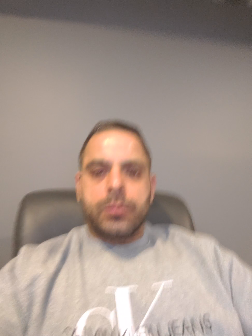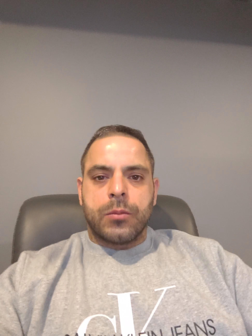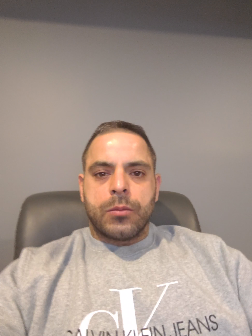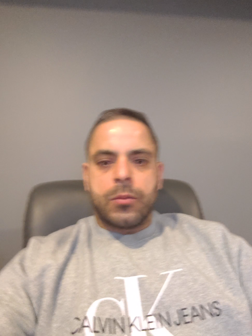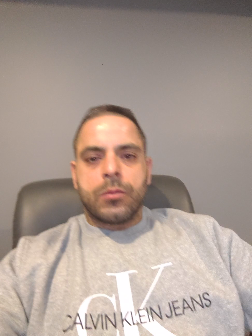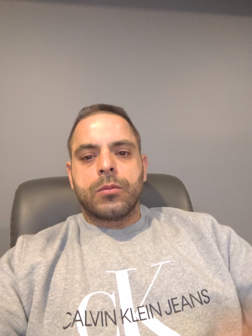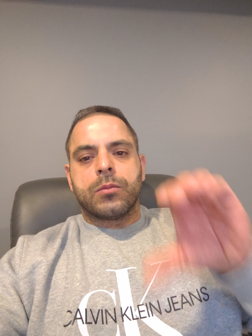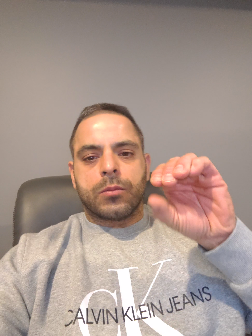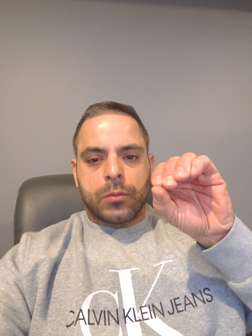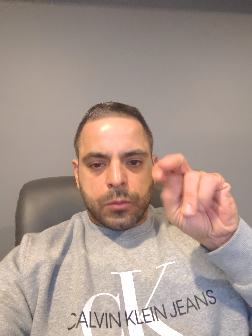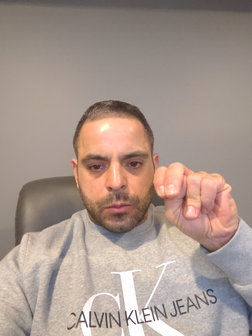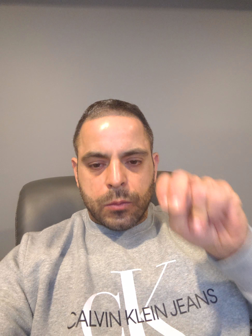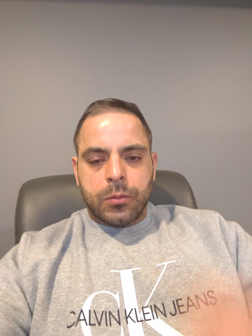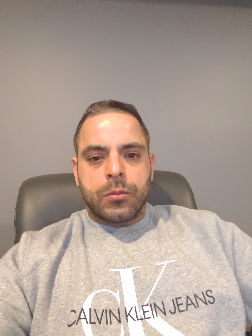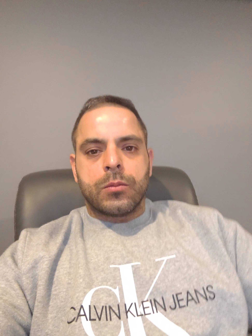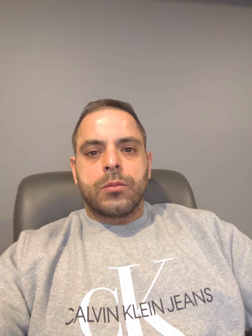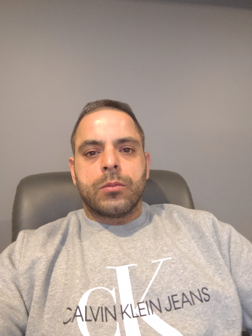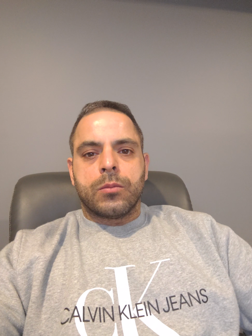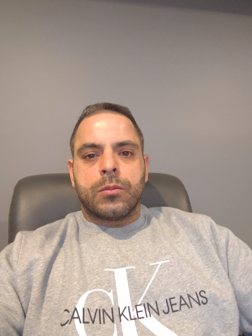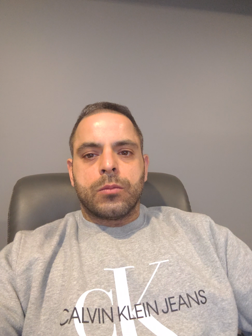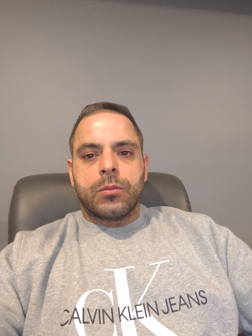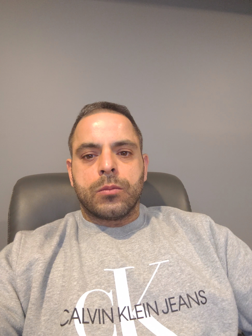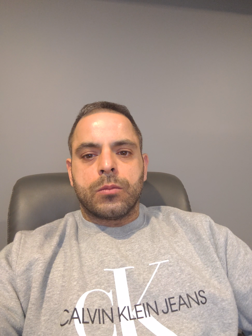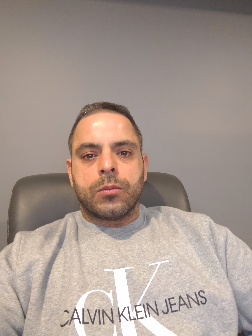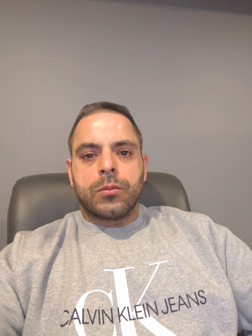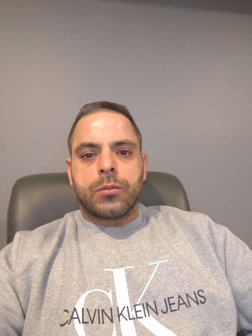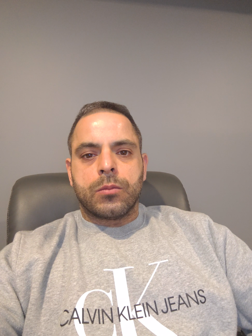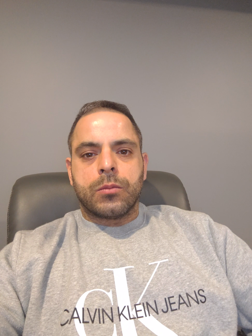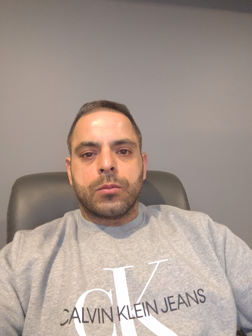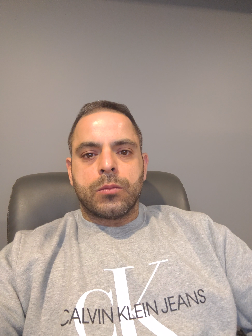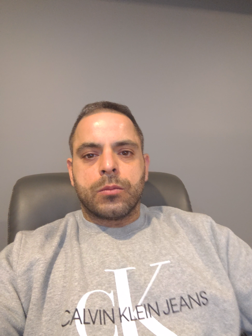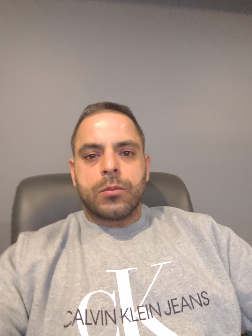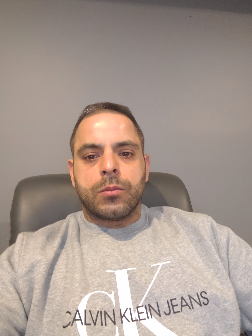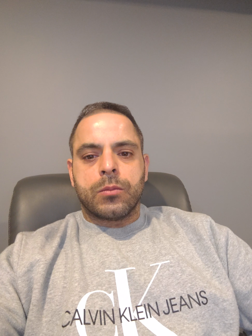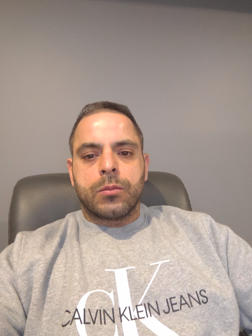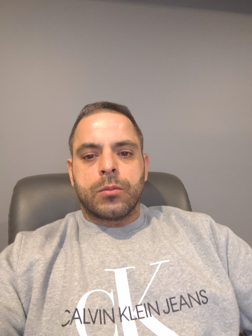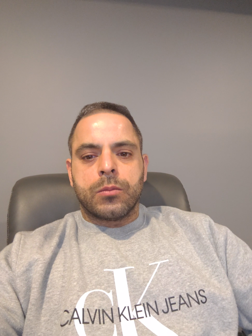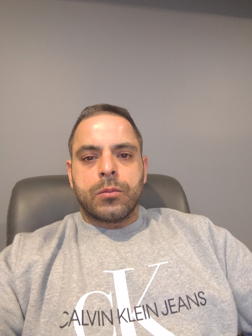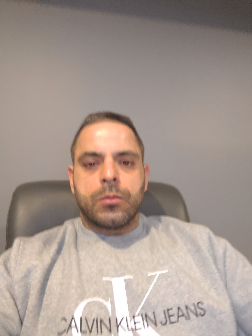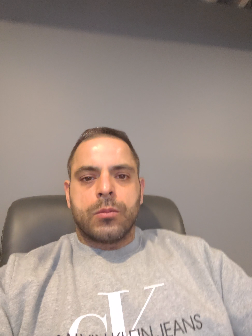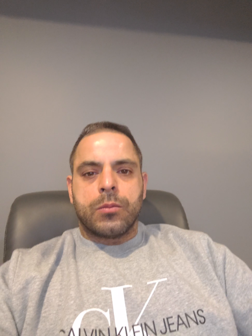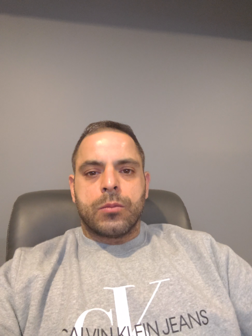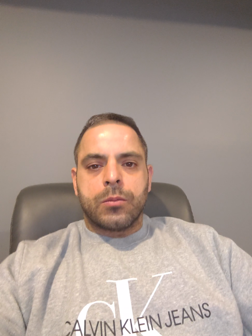on